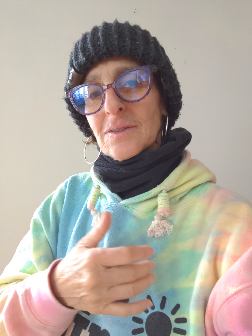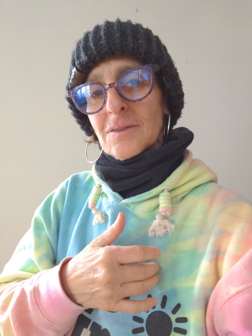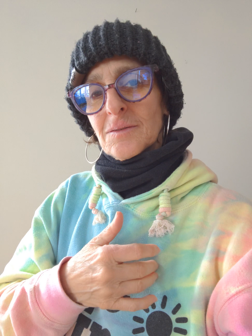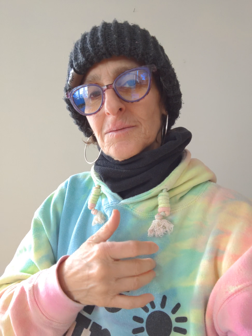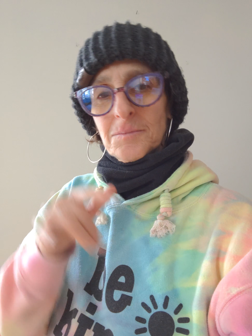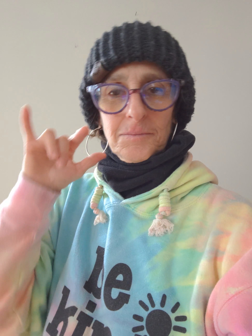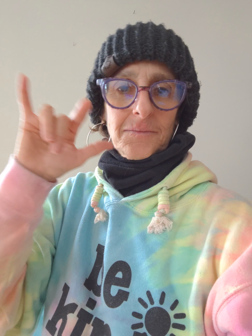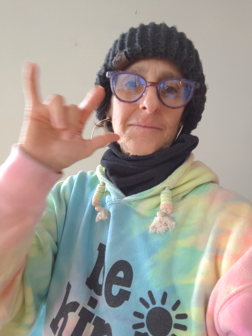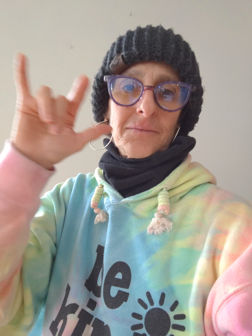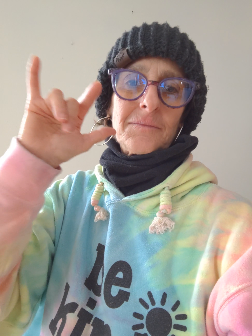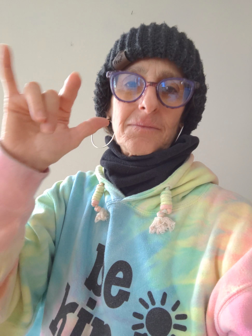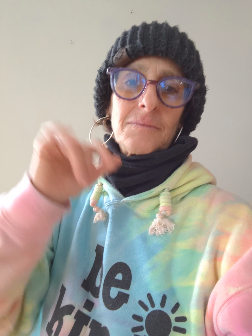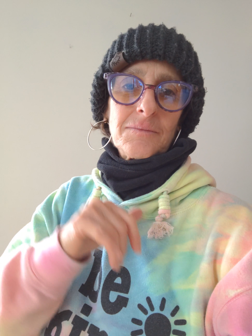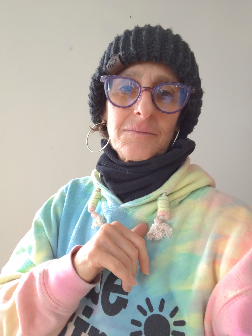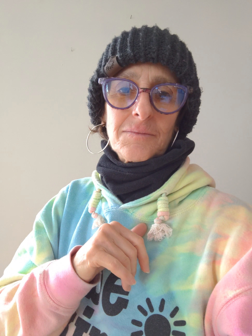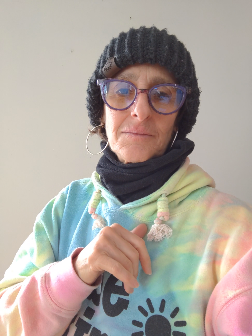airplane